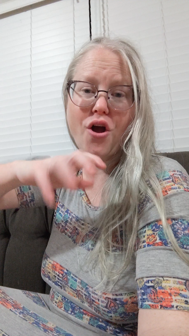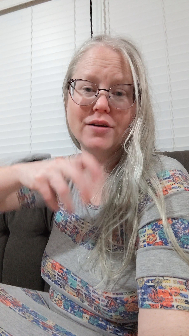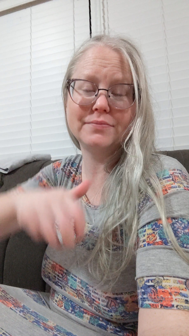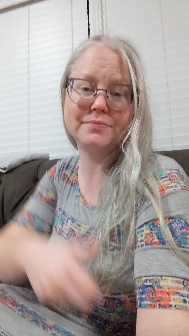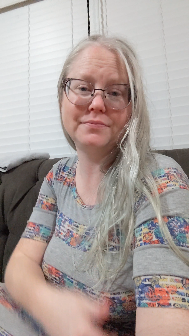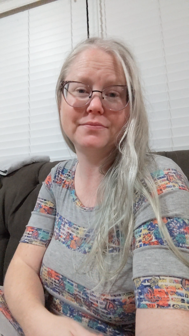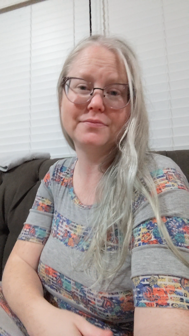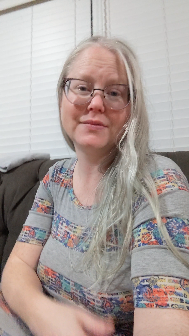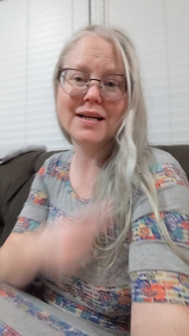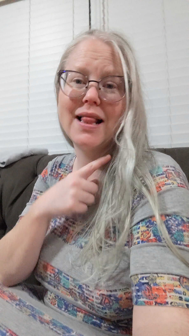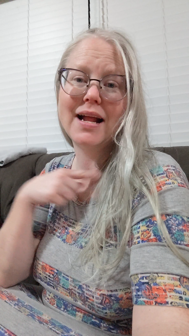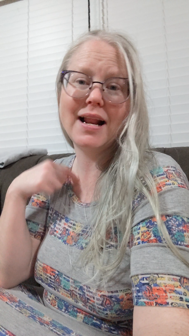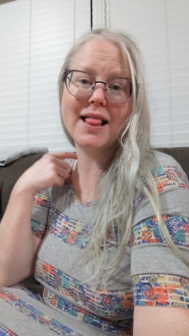necklace